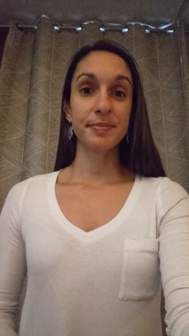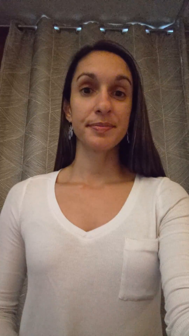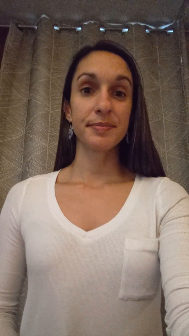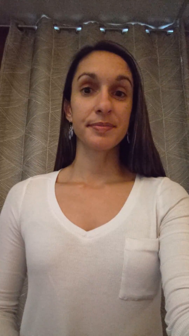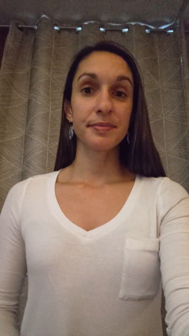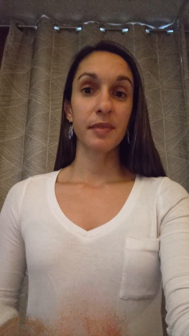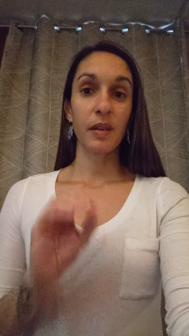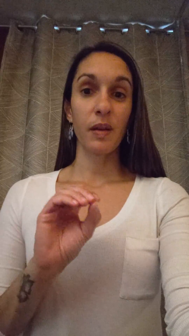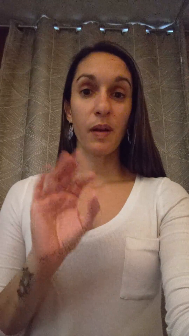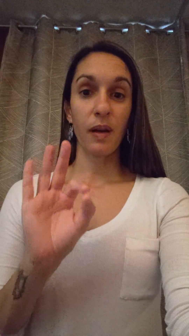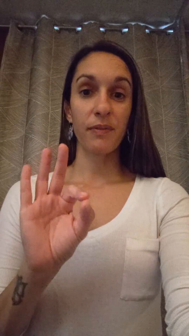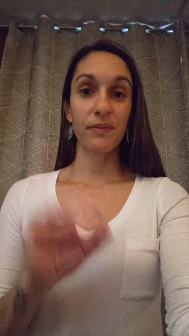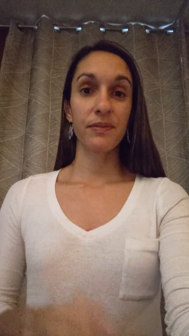of